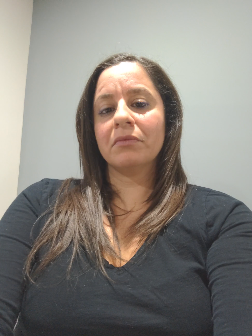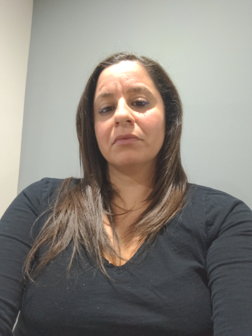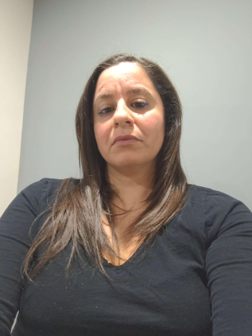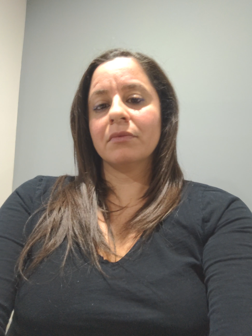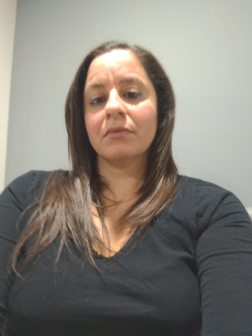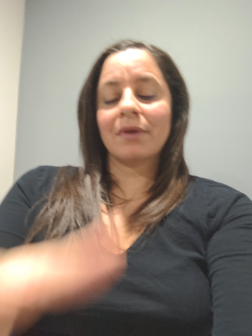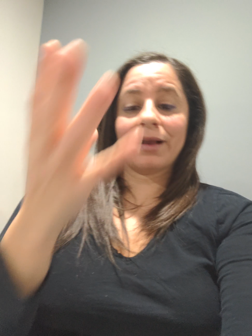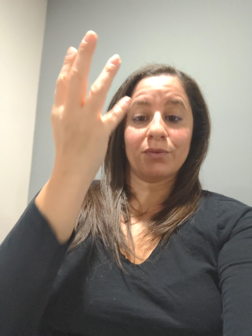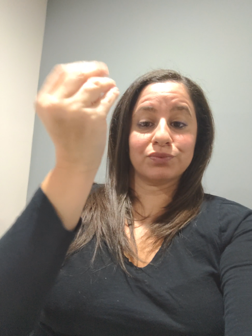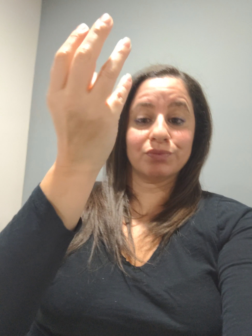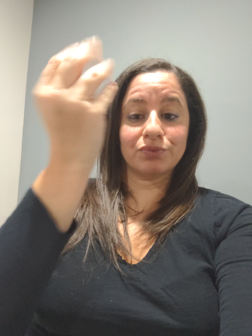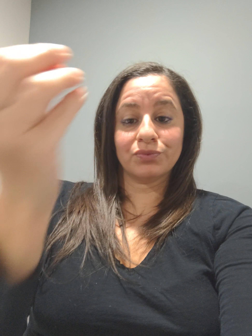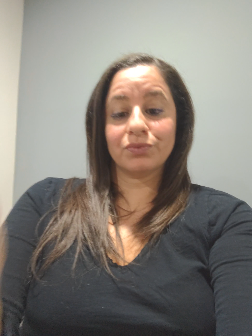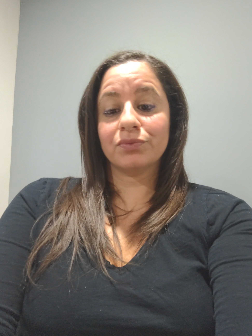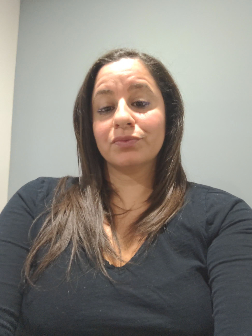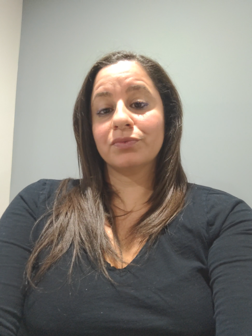outside